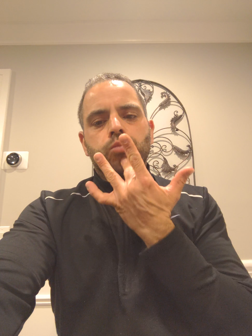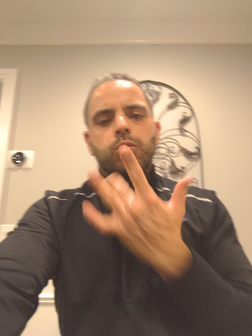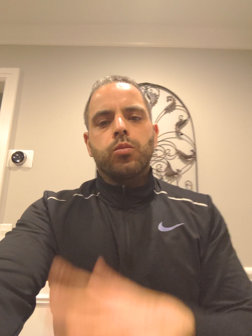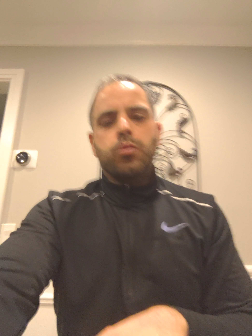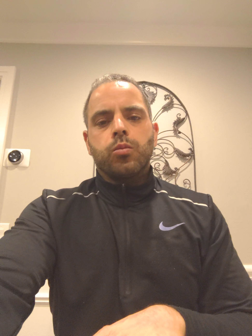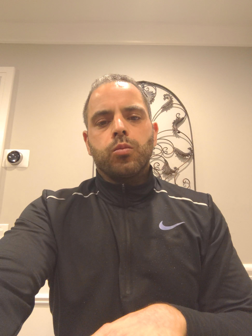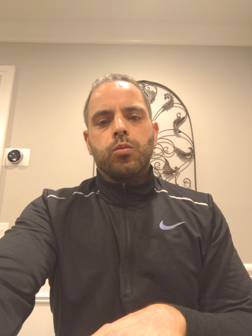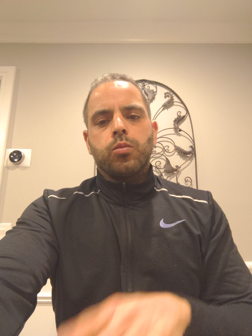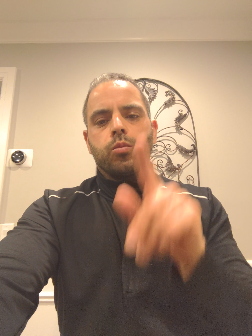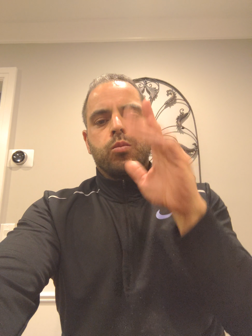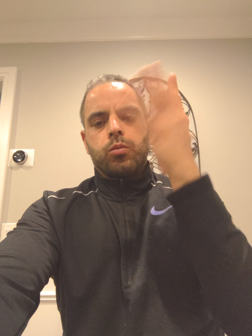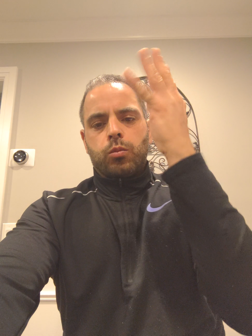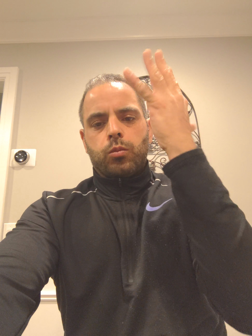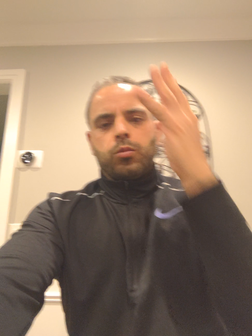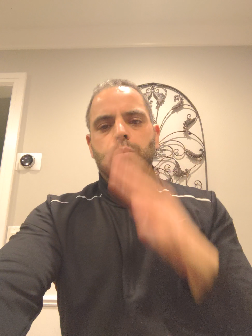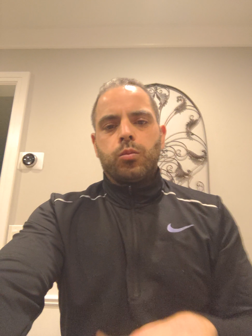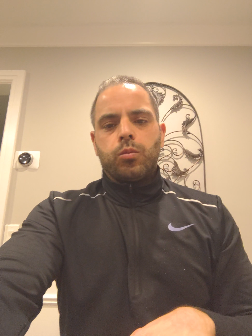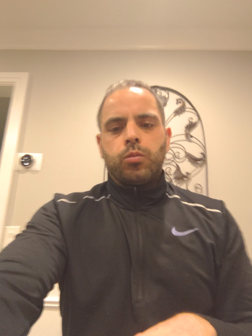tree